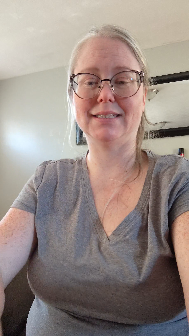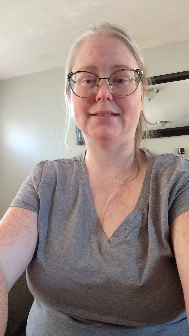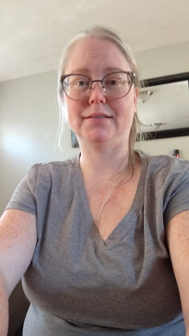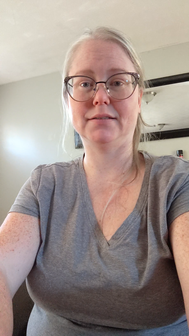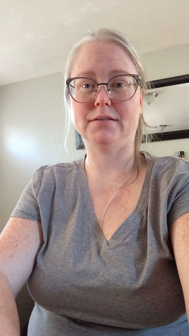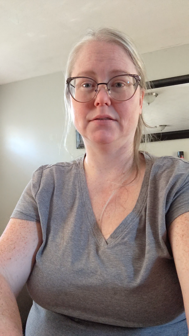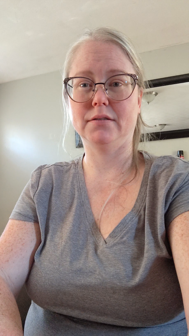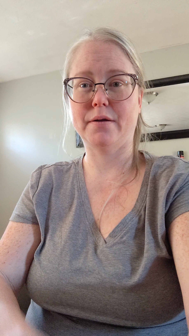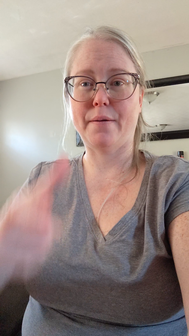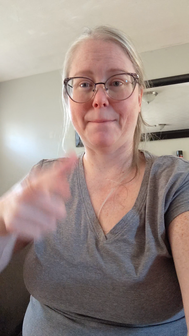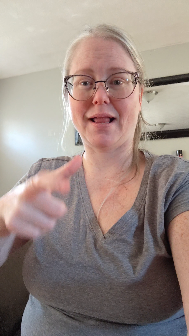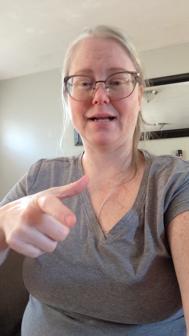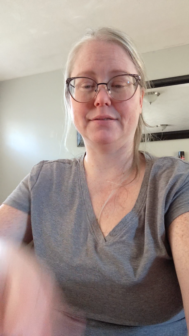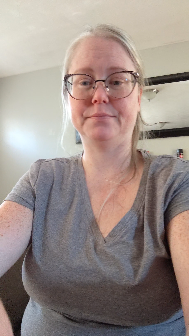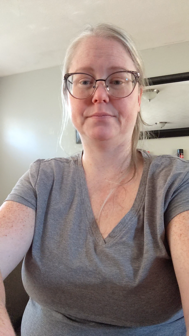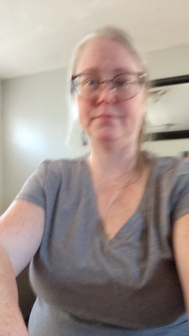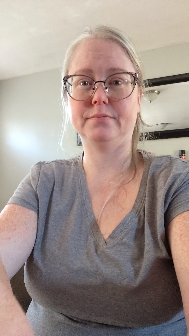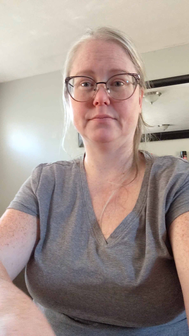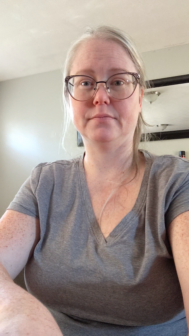plate